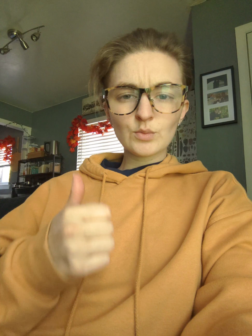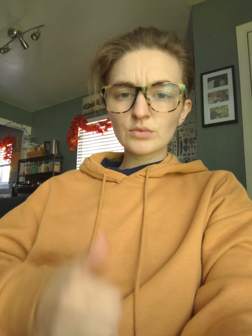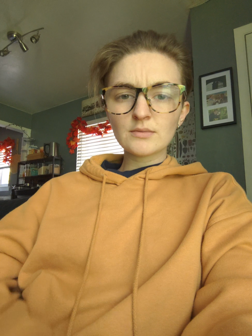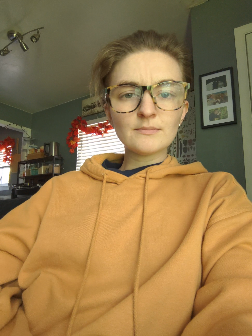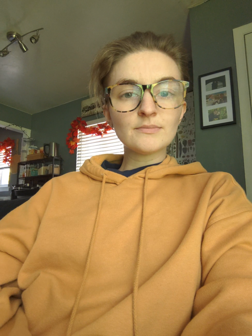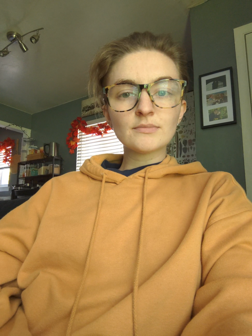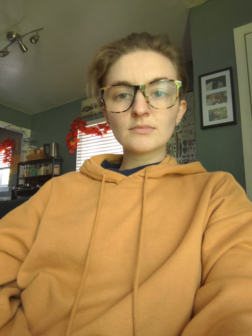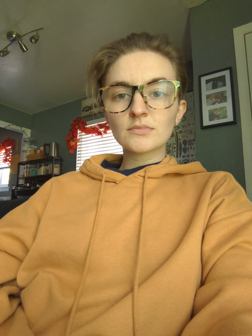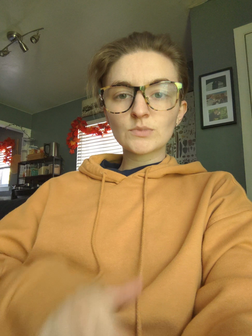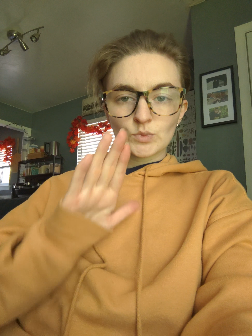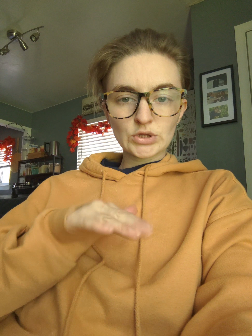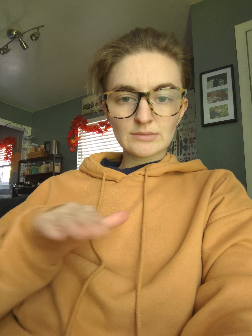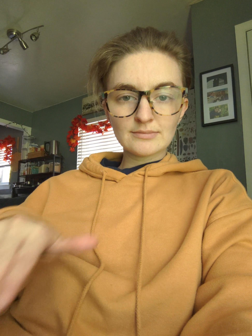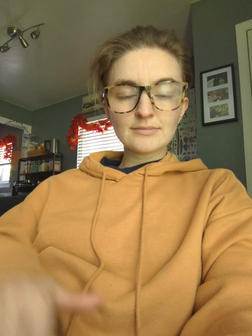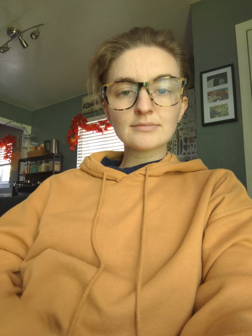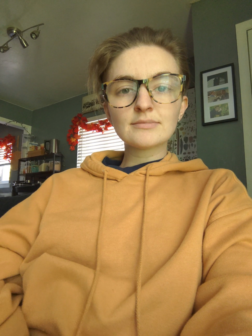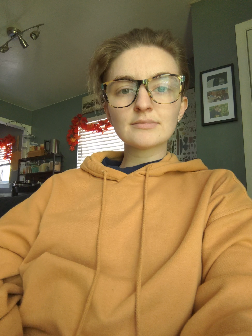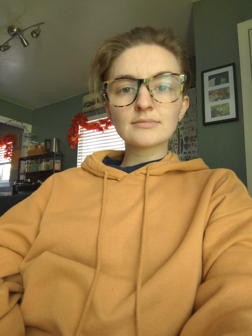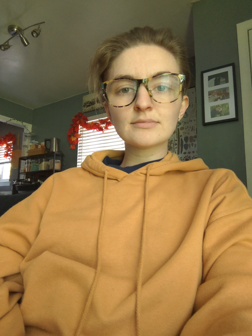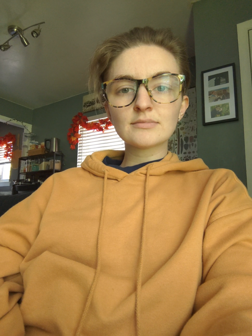children